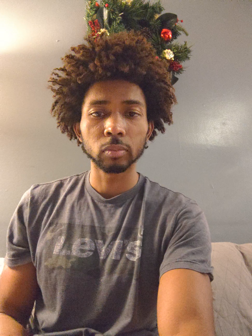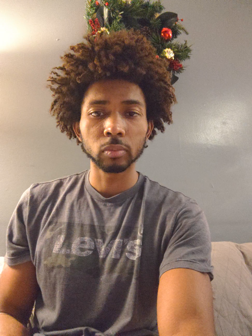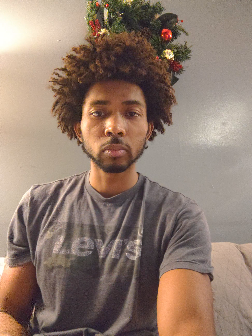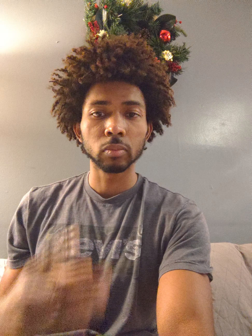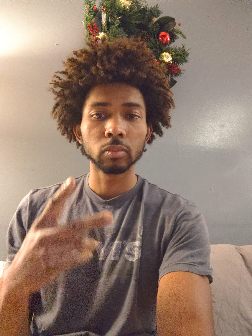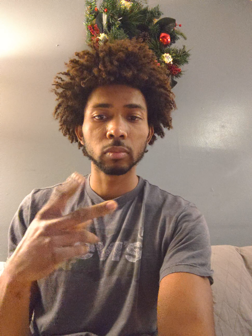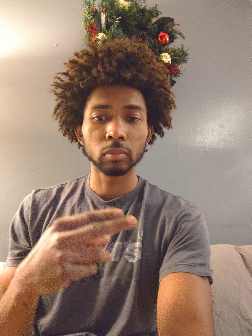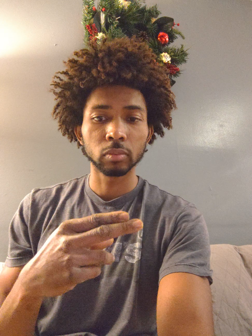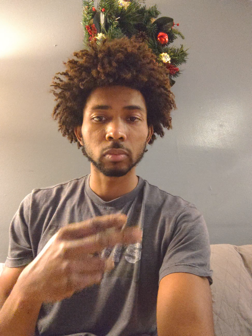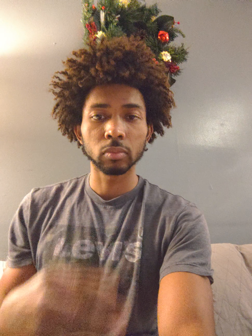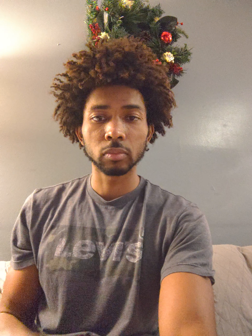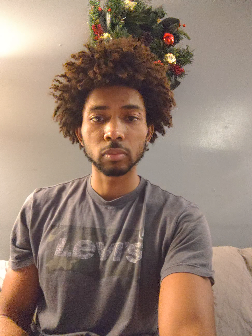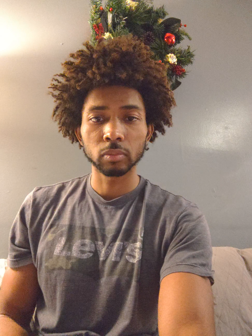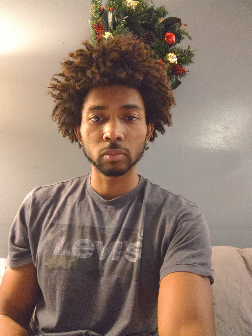scissors